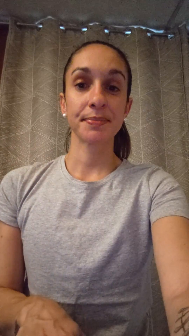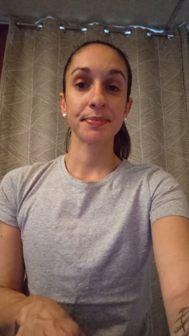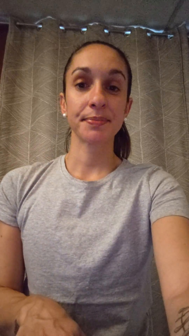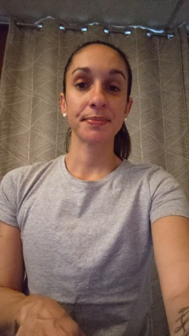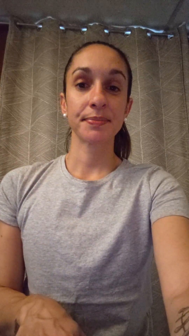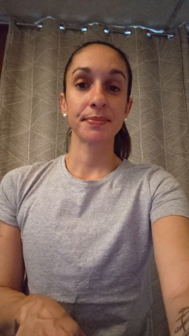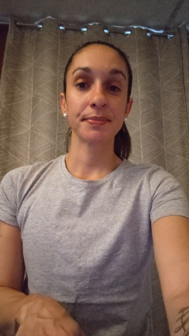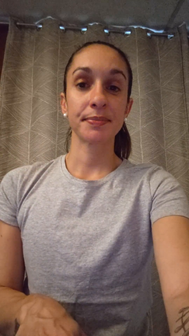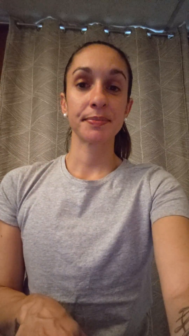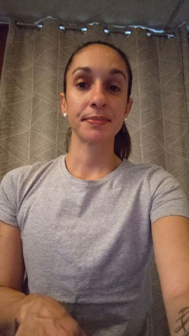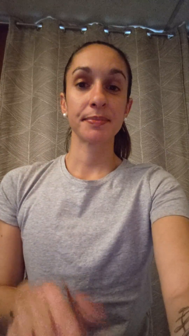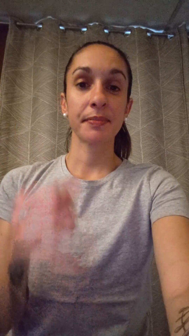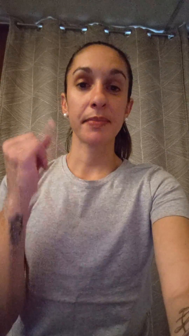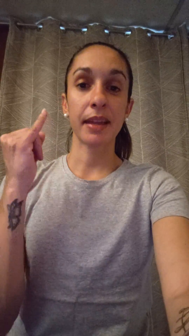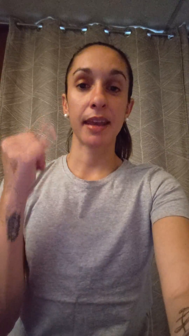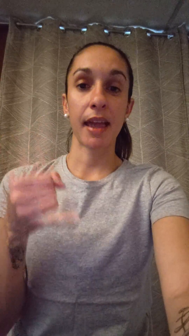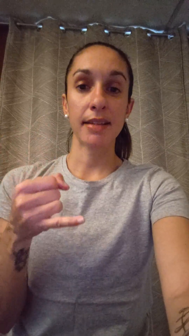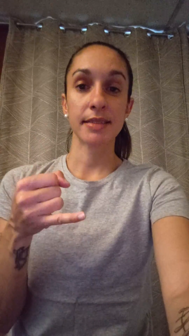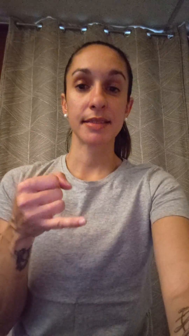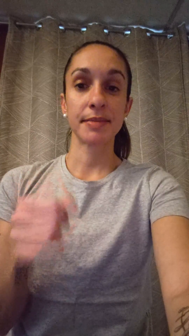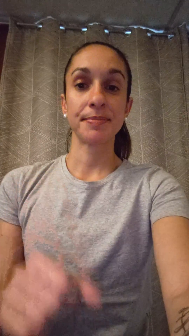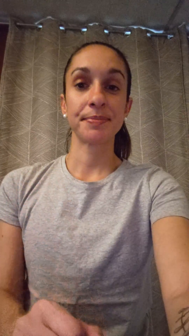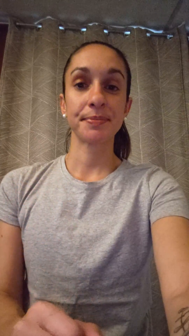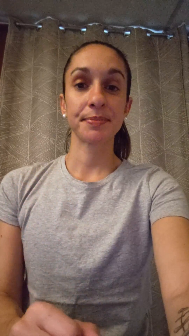last